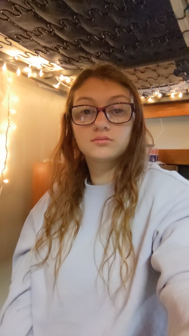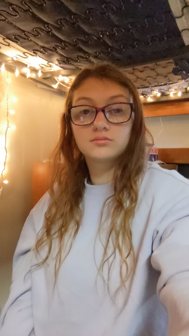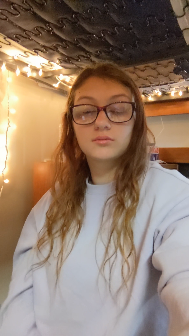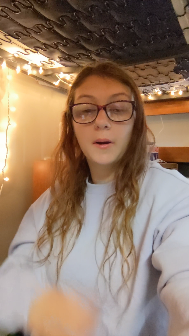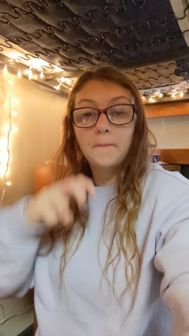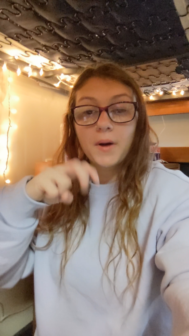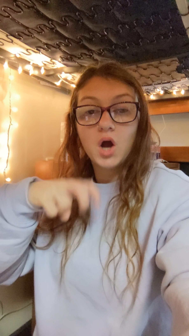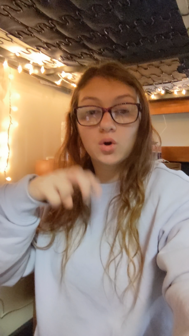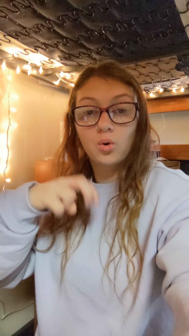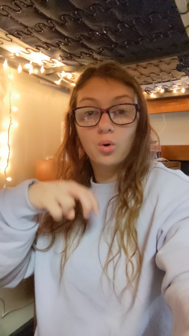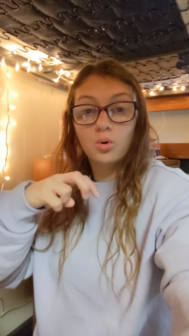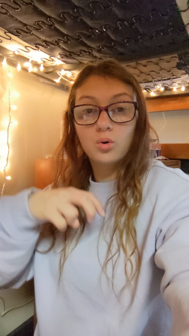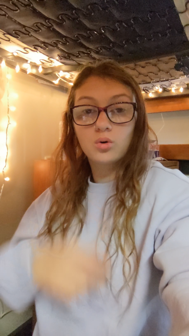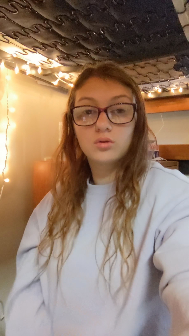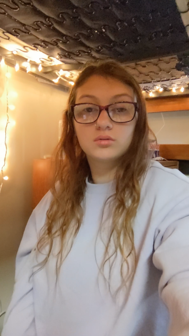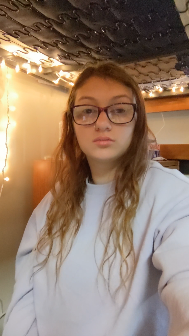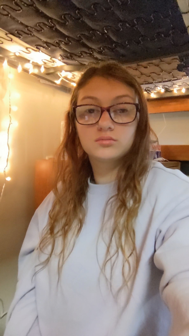potato